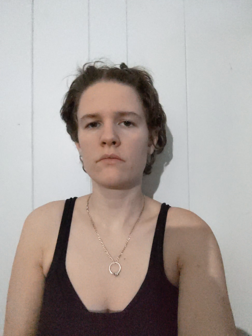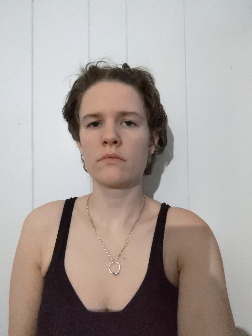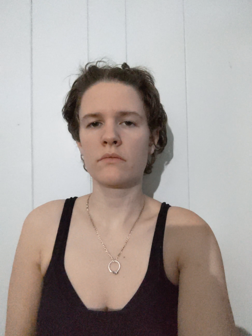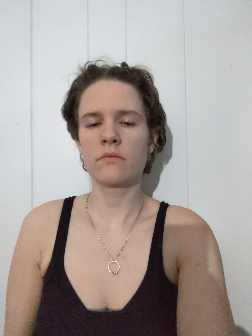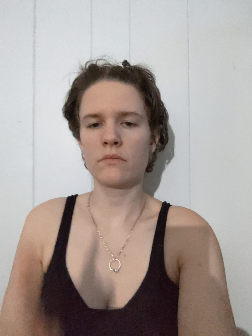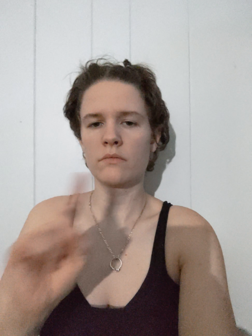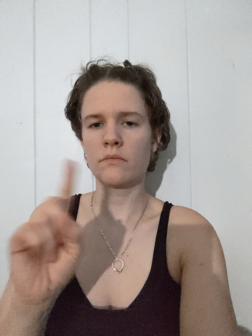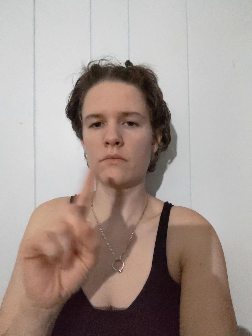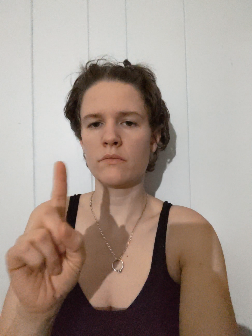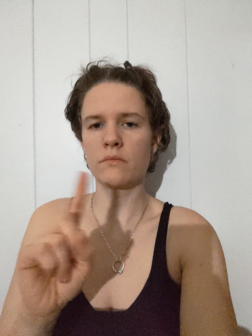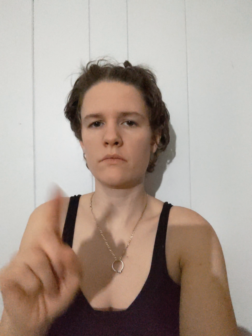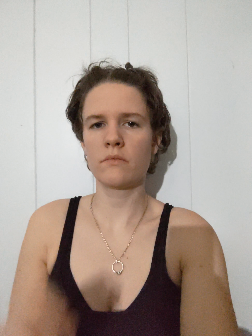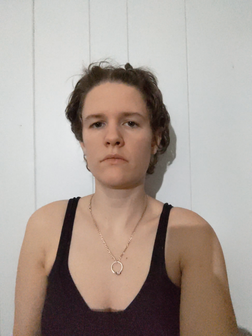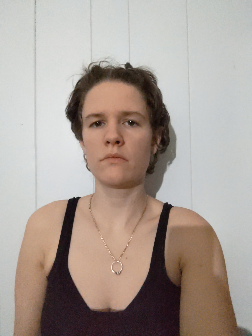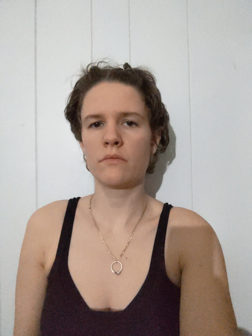where